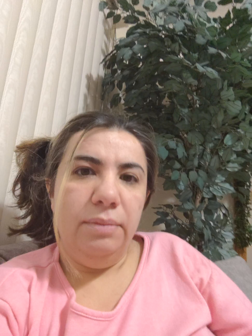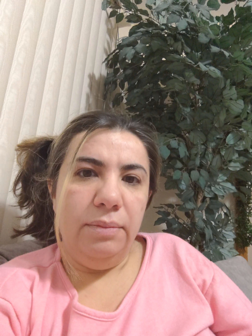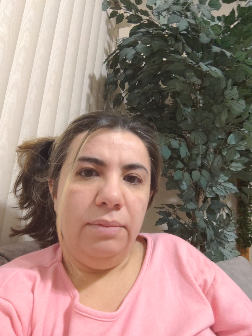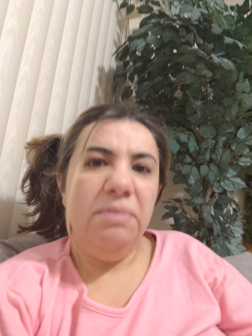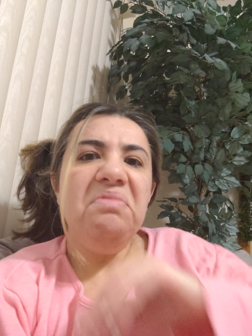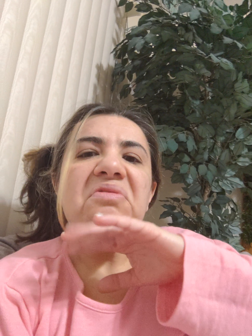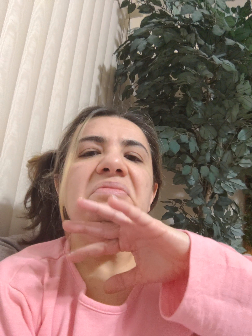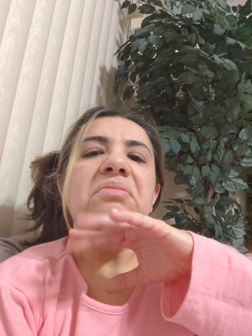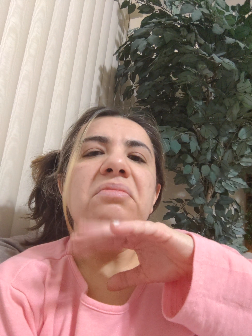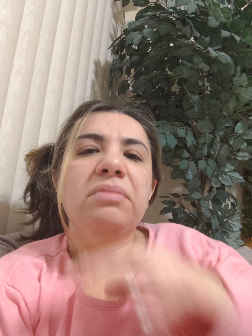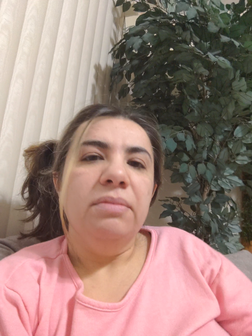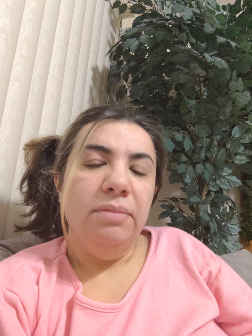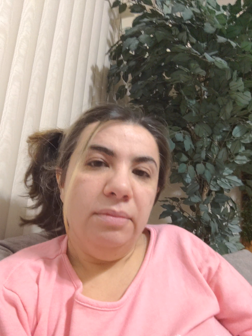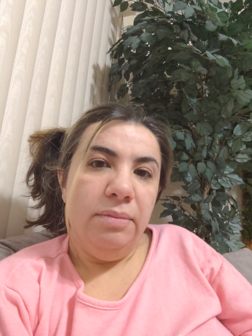dirty